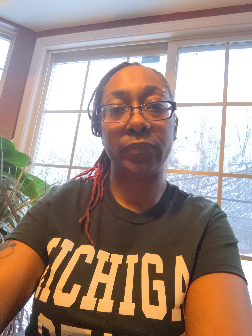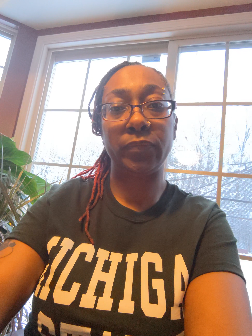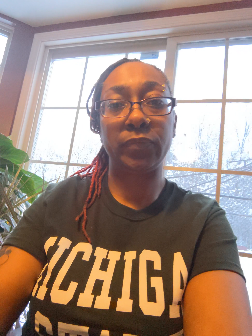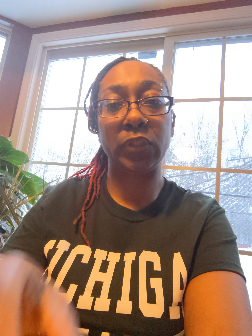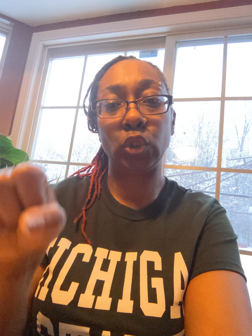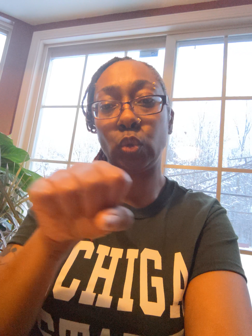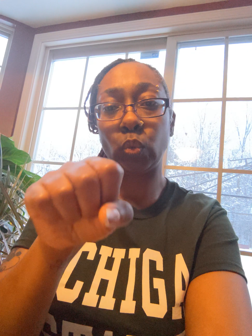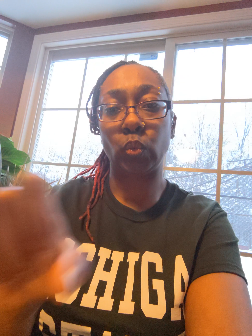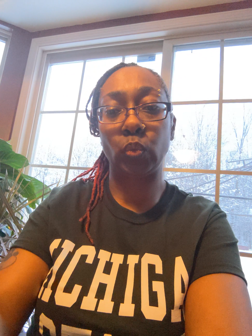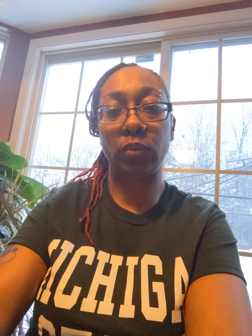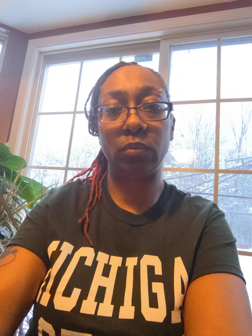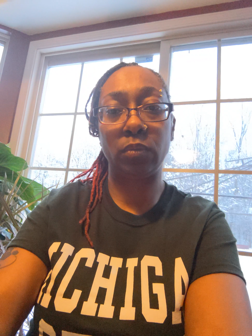shoe